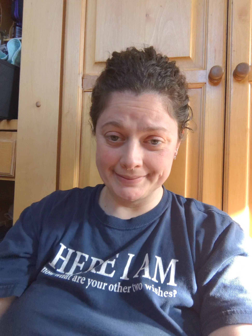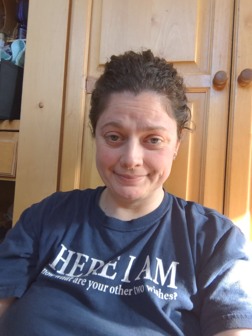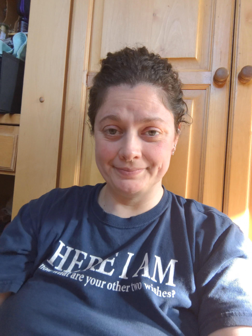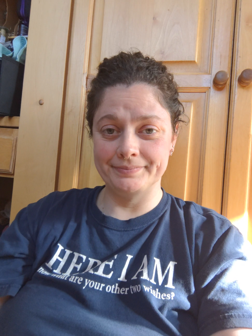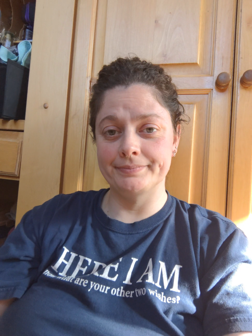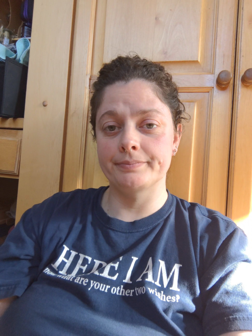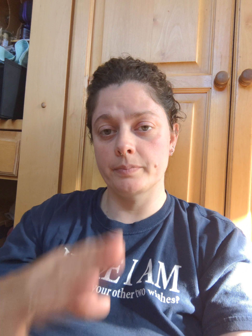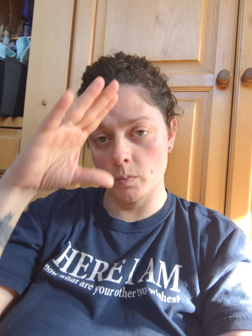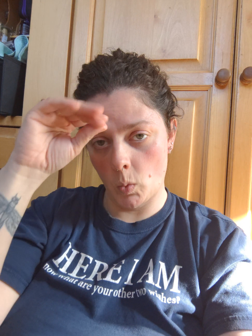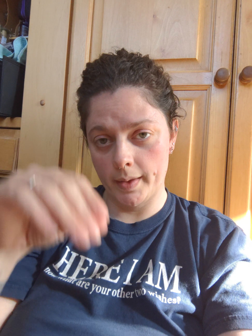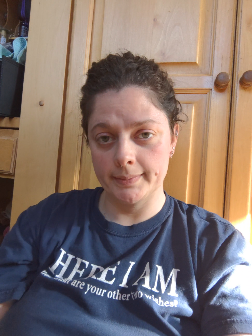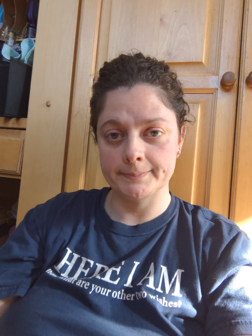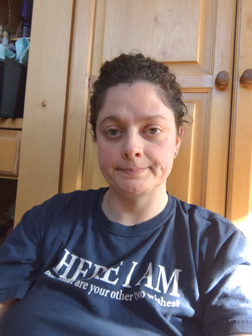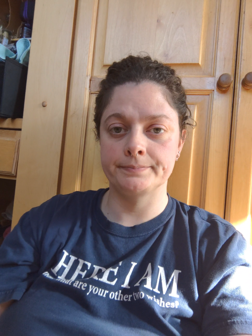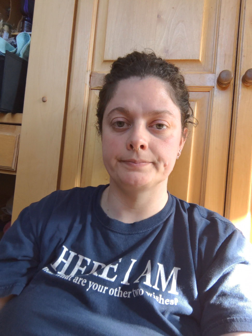boy